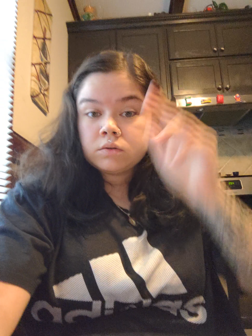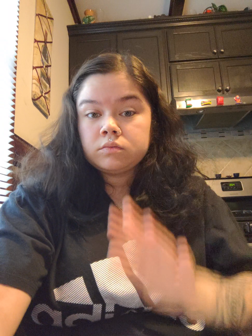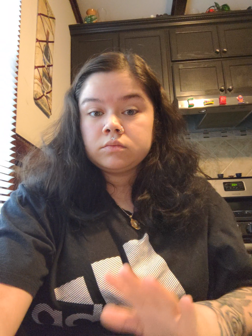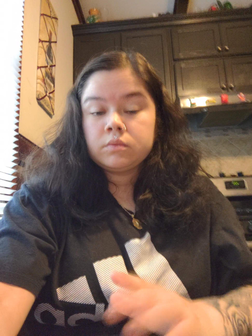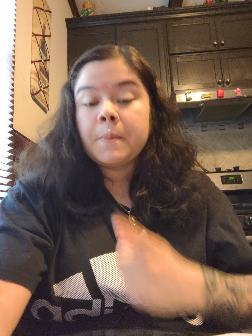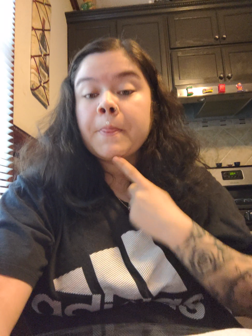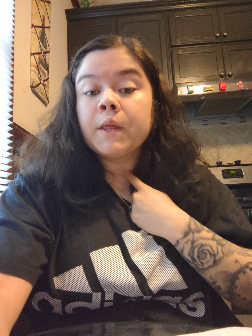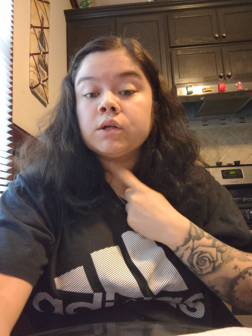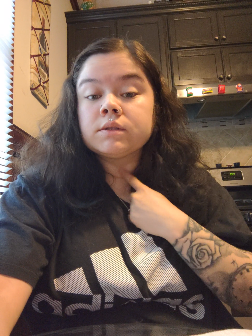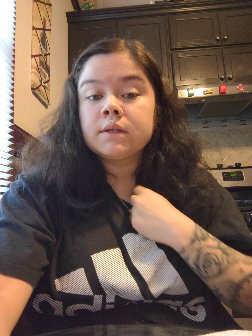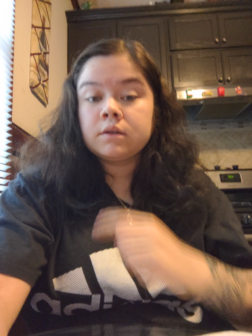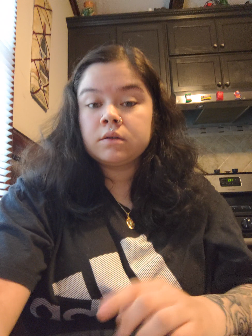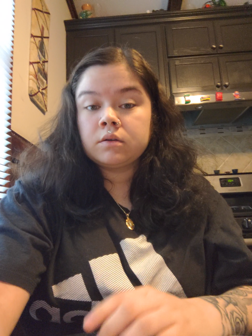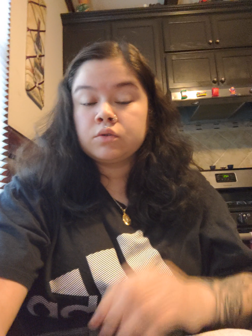thirsty